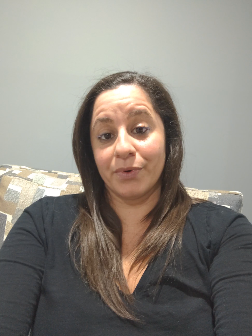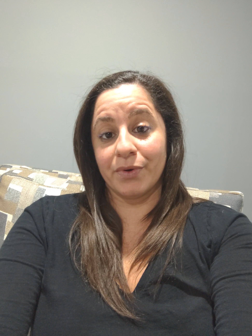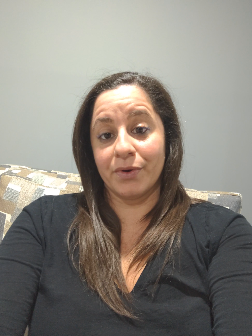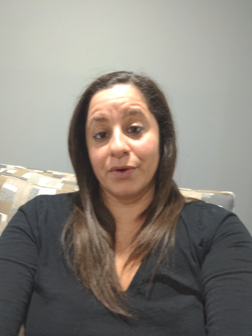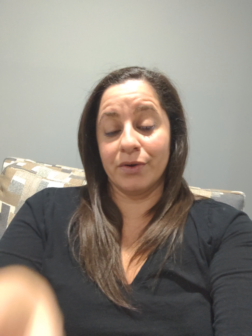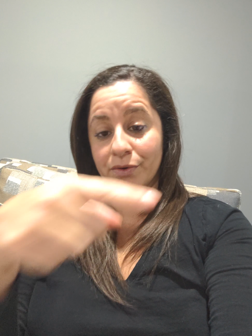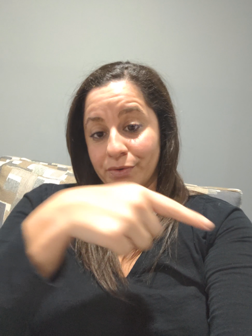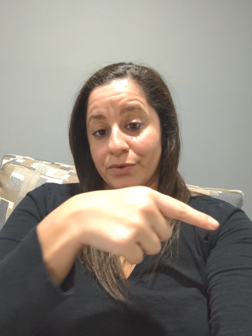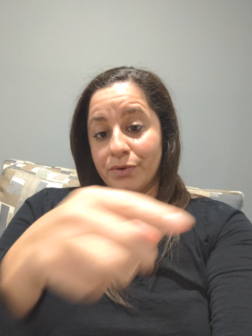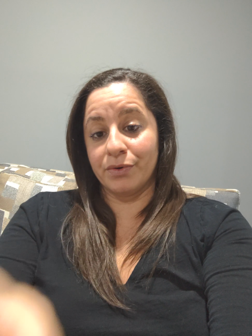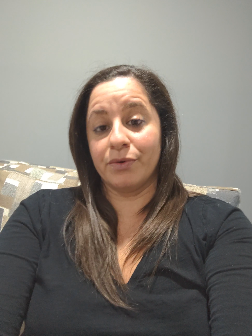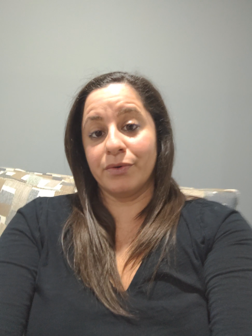he/she/it